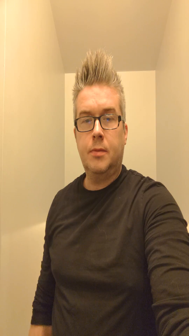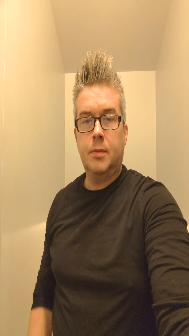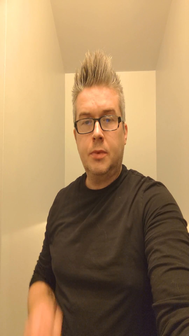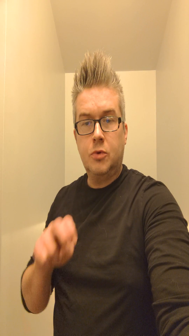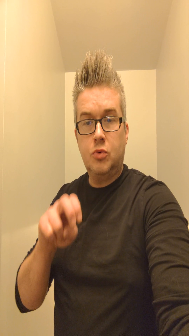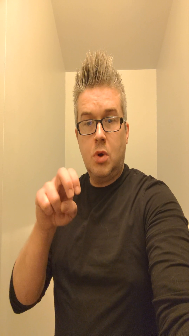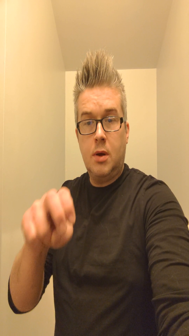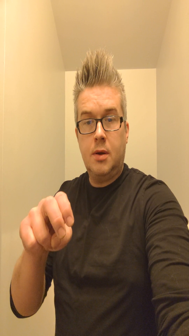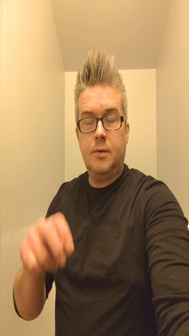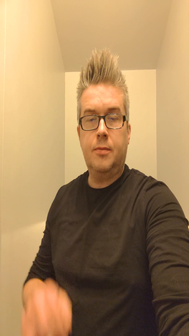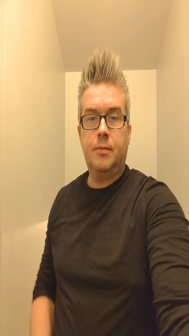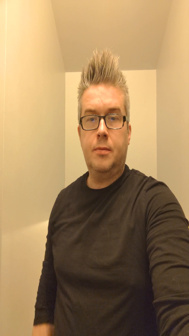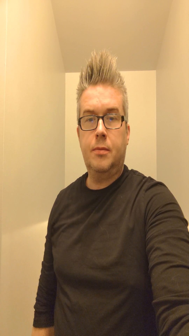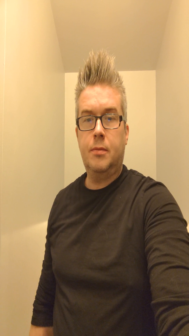ride